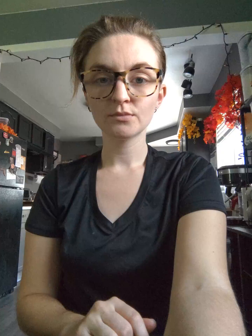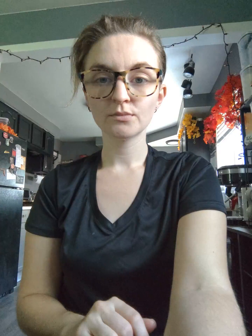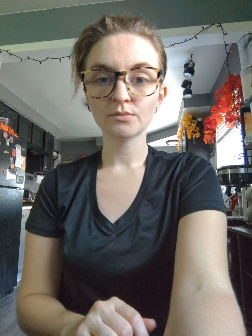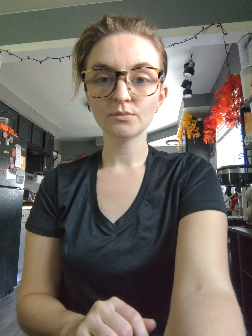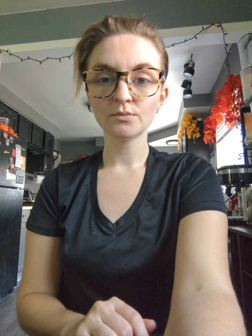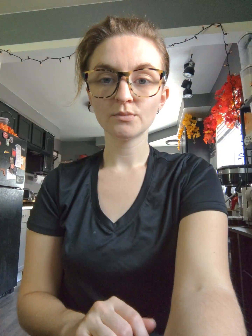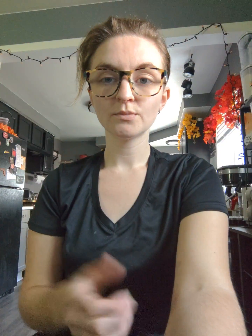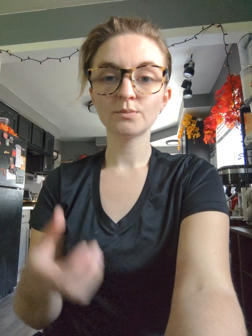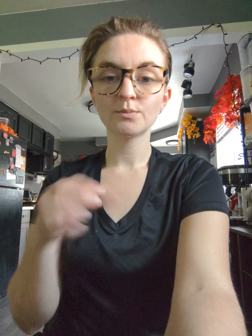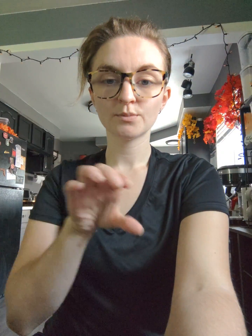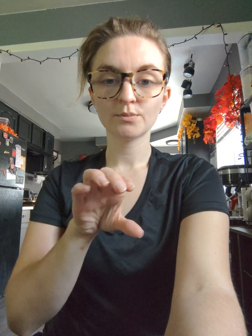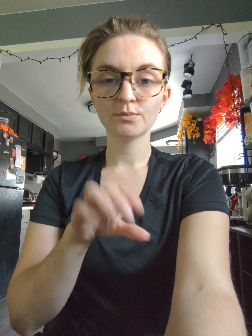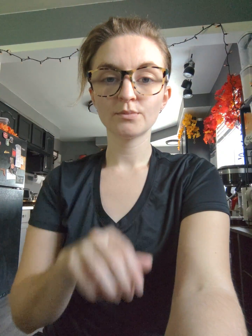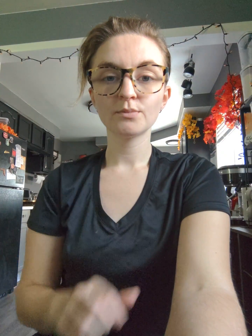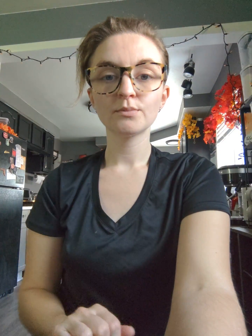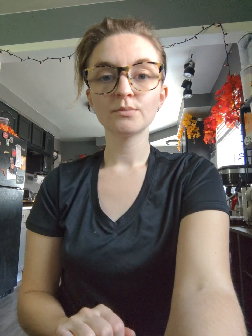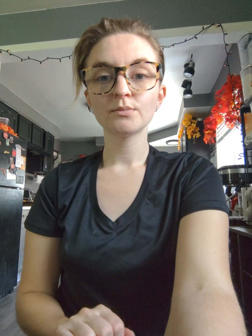pour